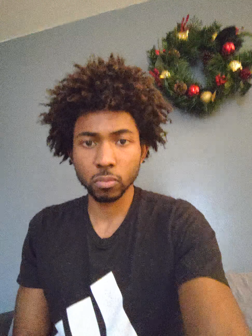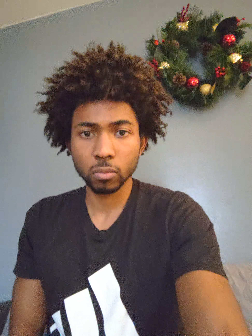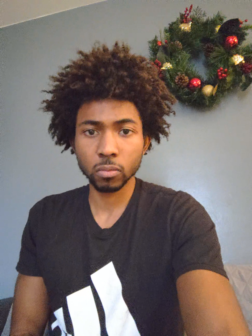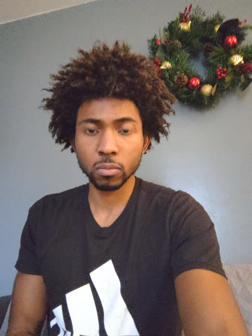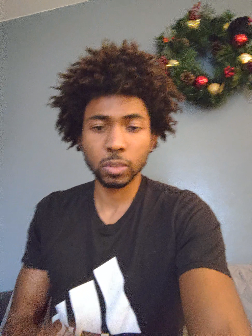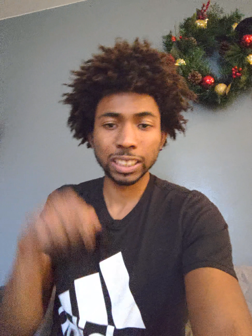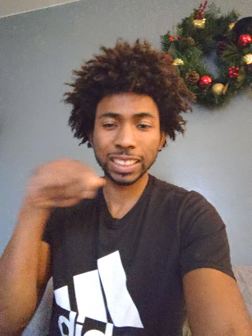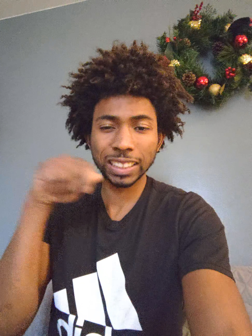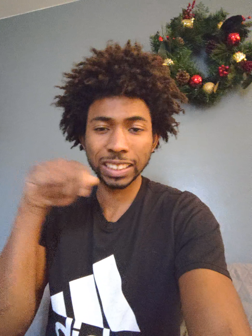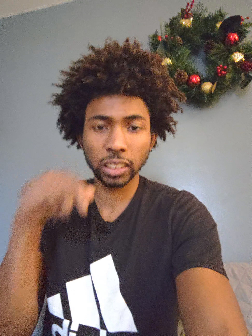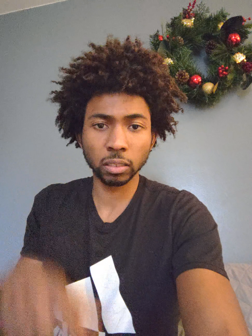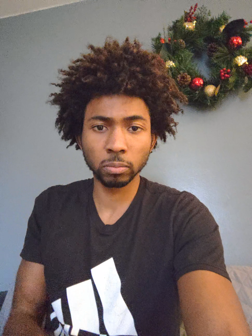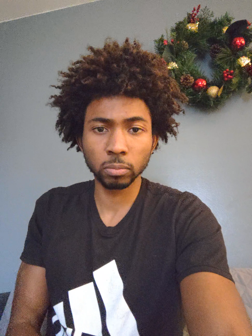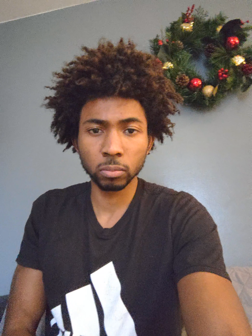toothbrush